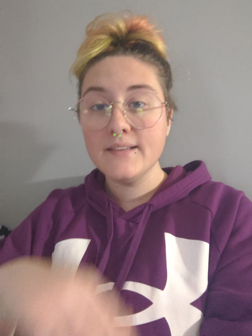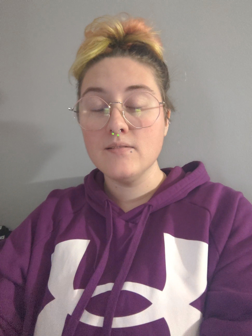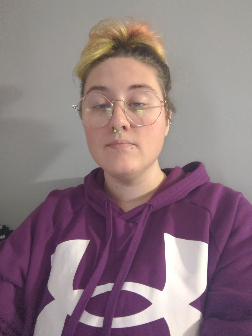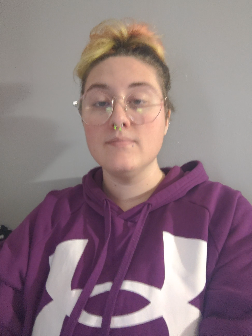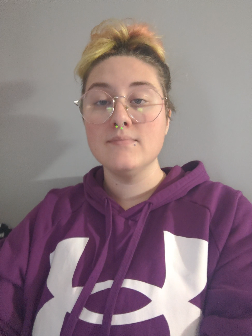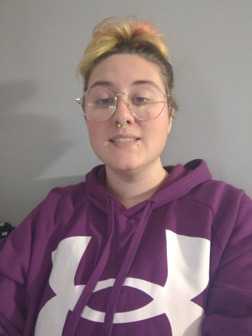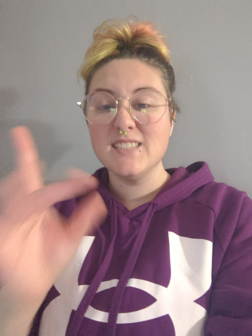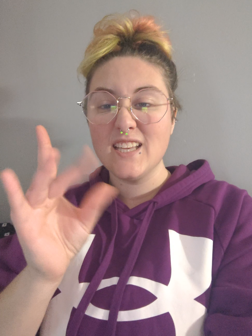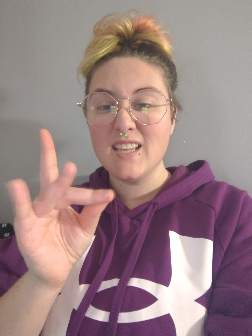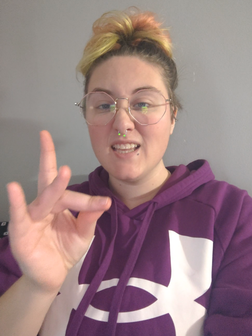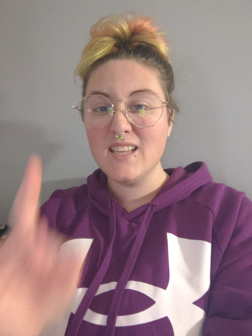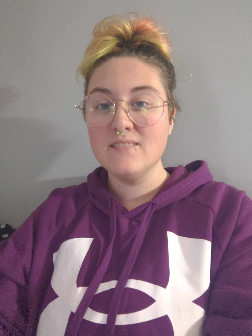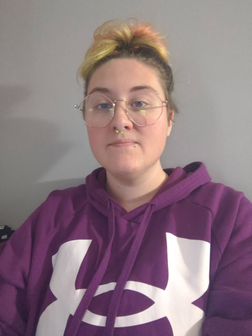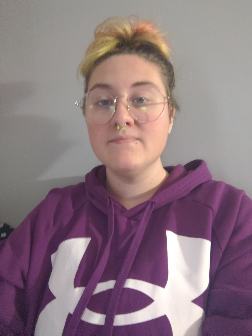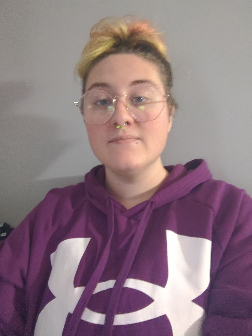sticky